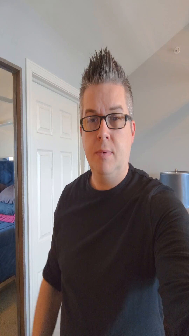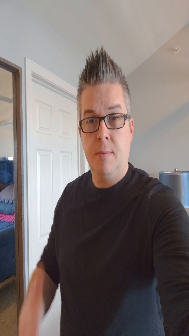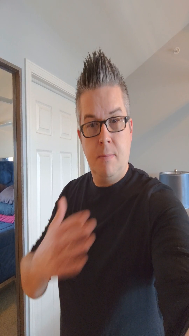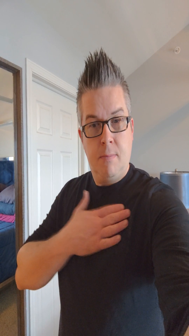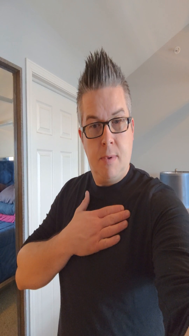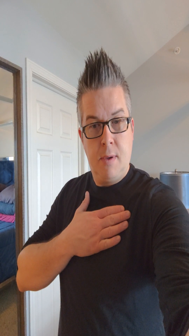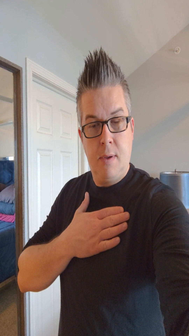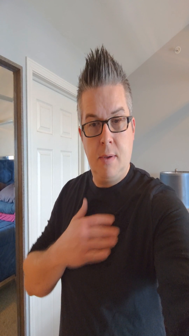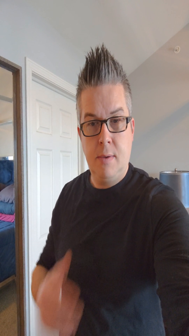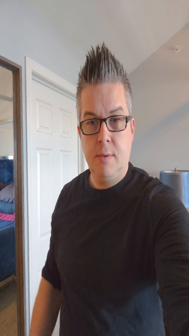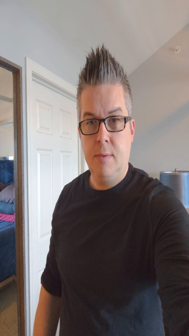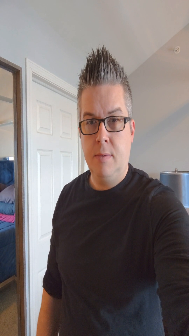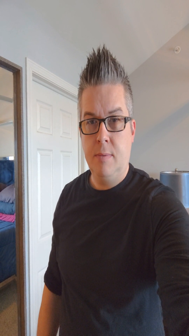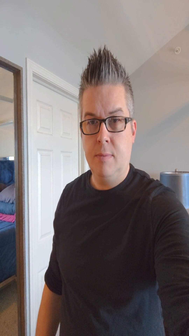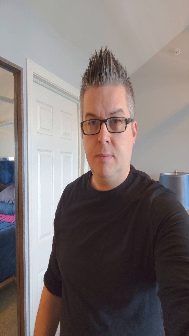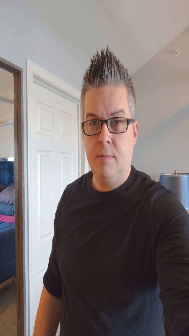my